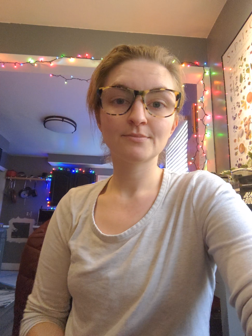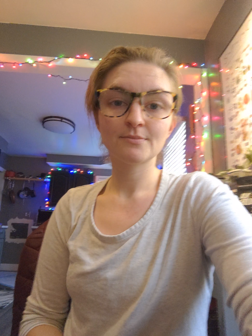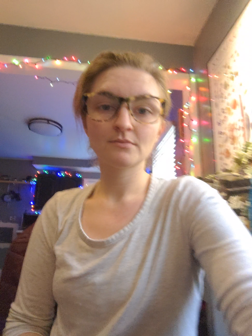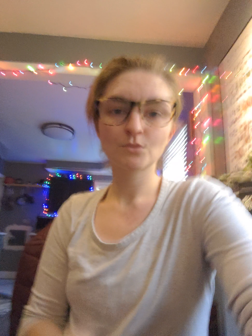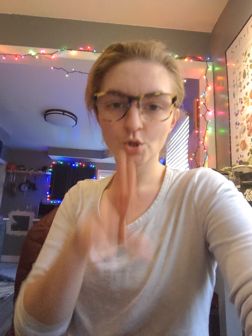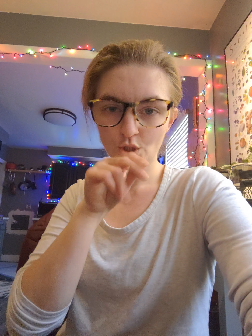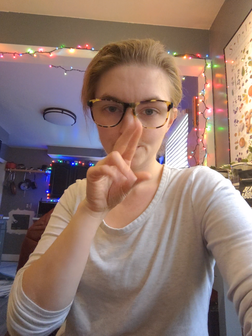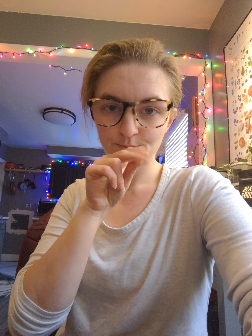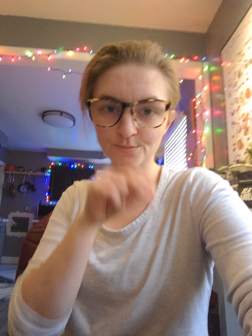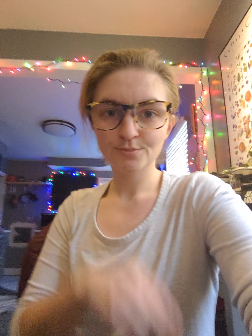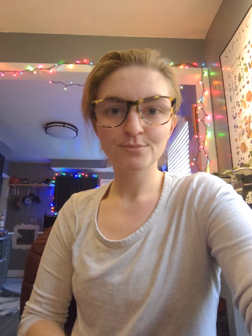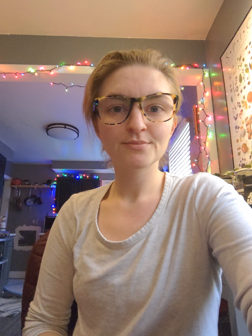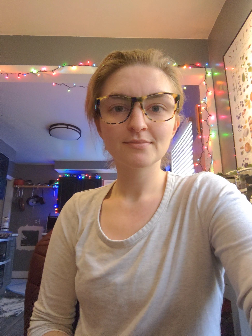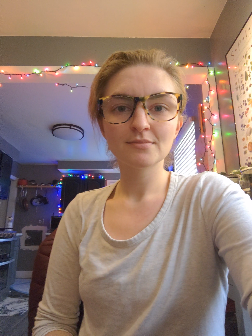duck